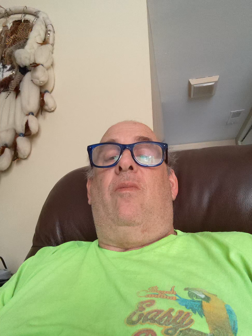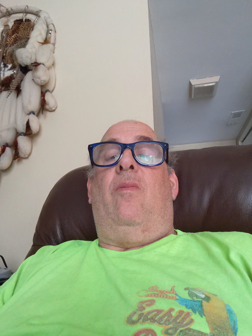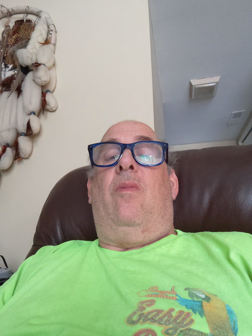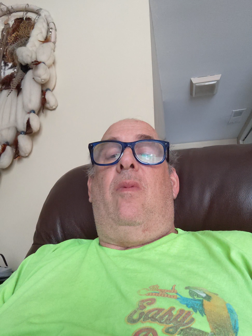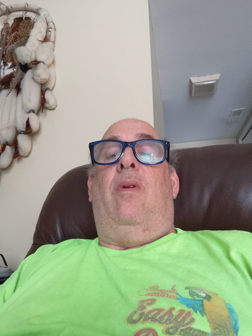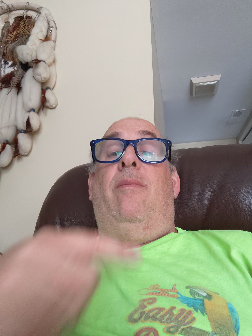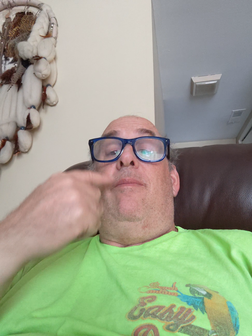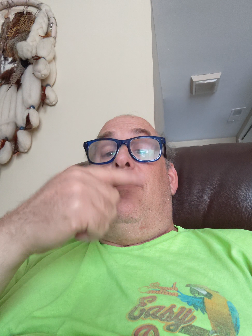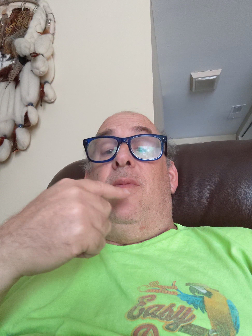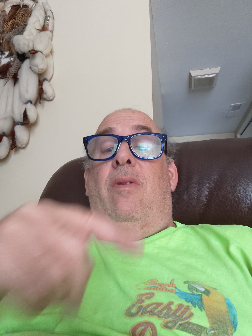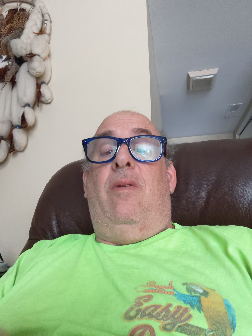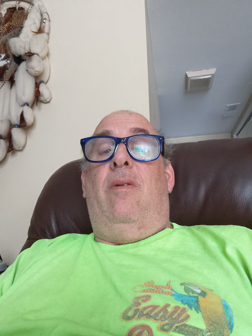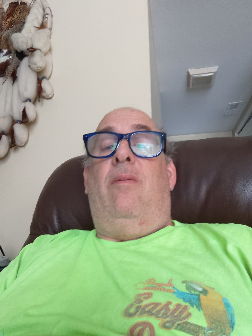mouth